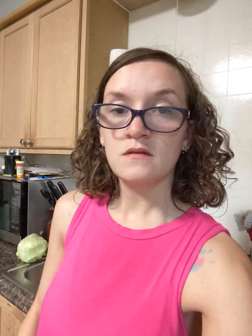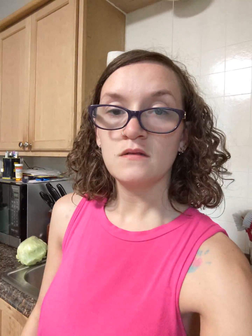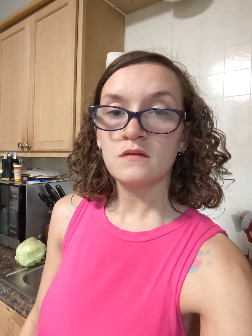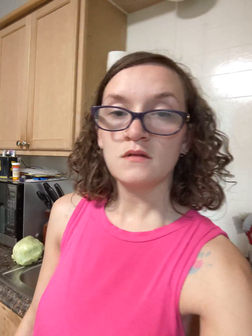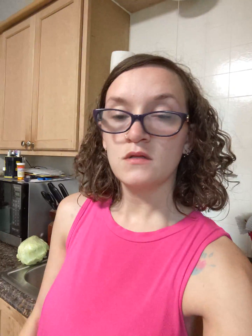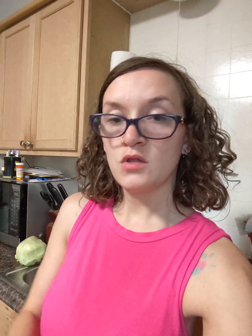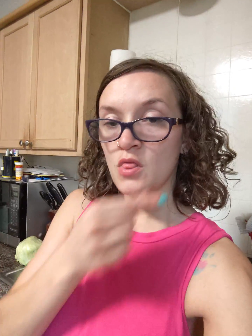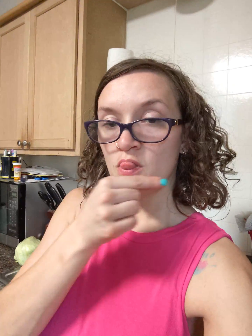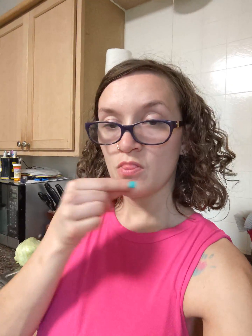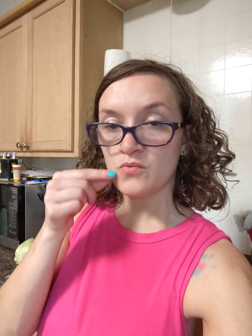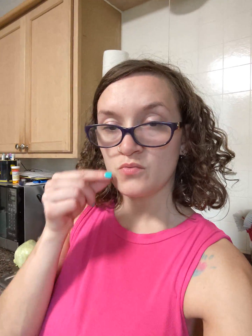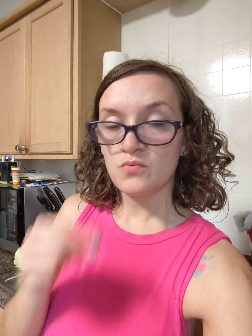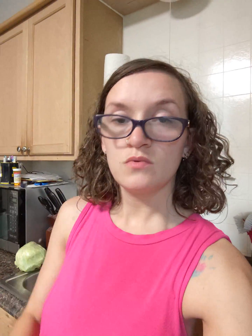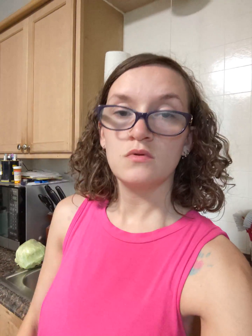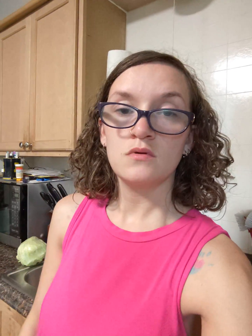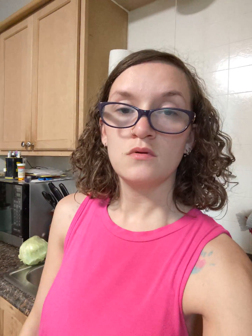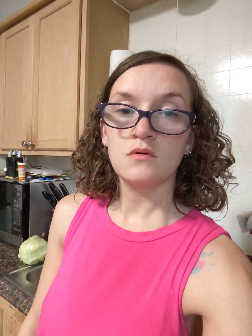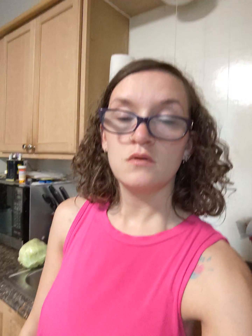glue